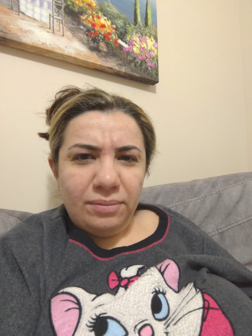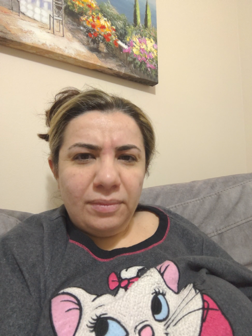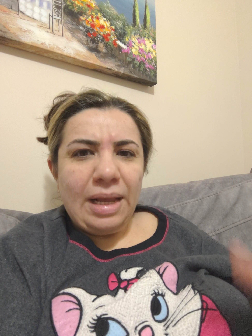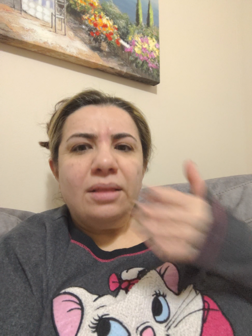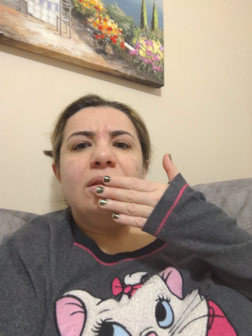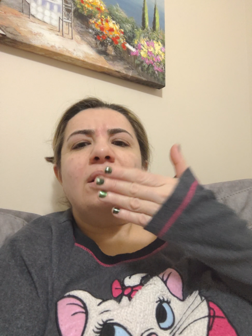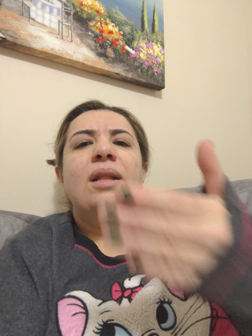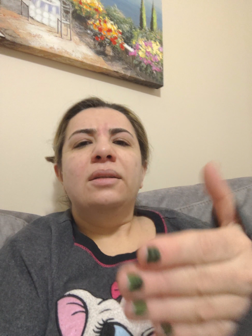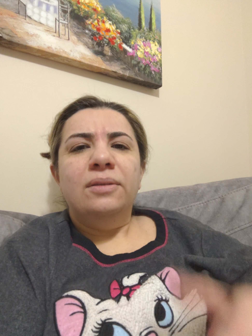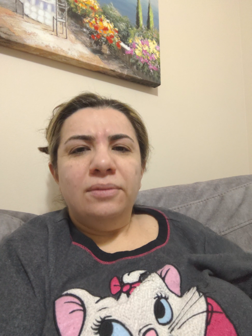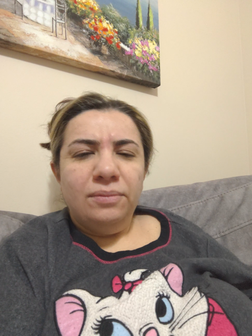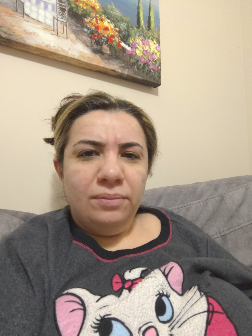thank you